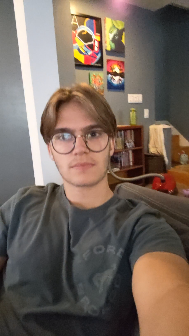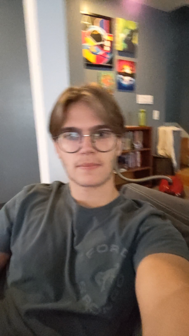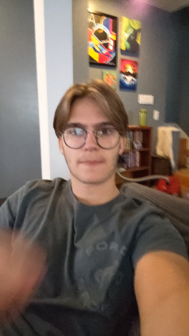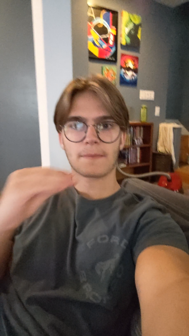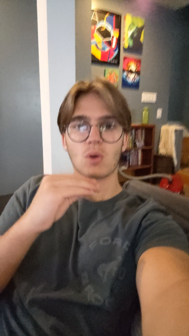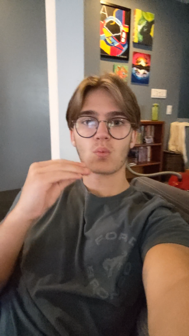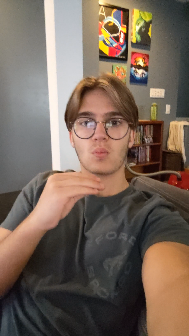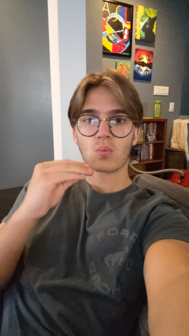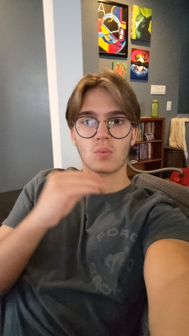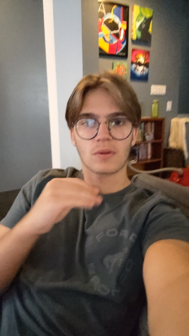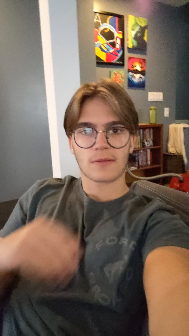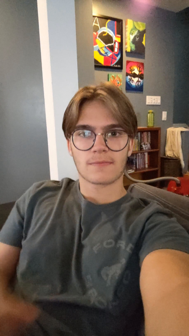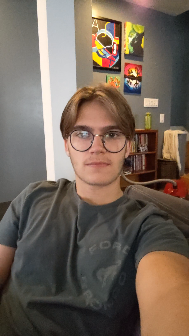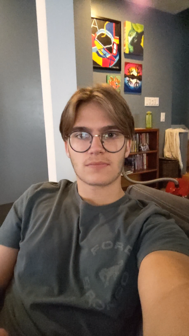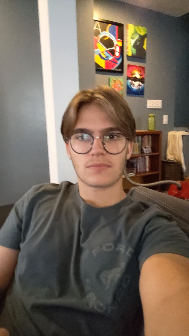more